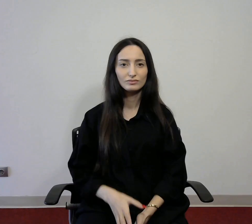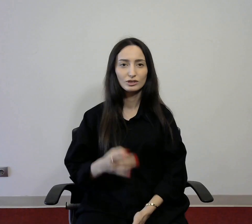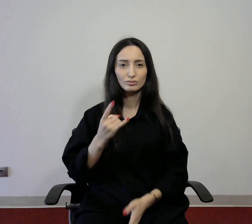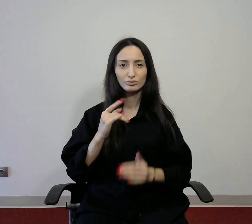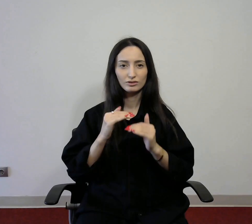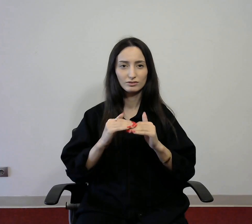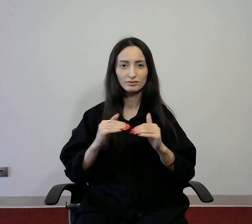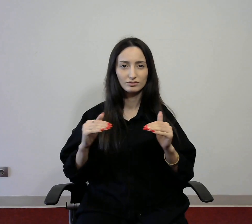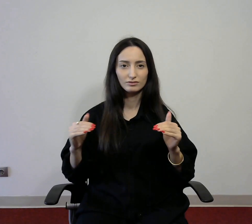uşaq